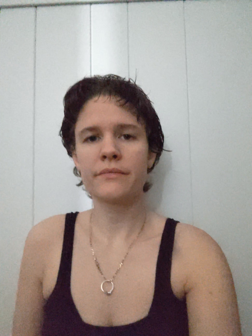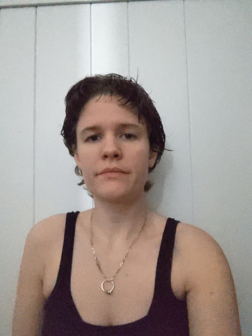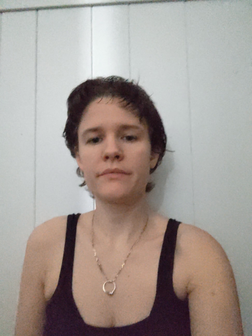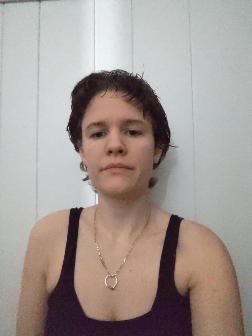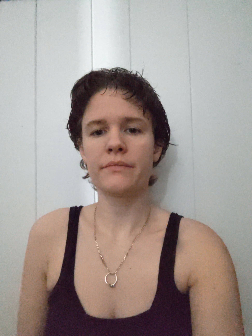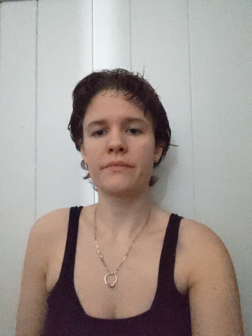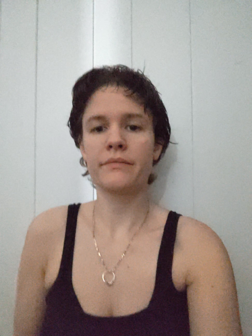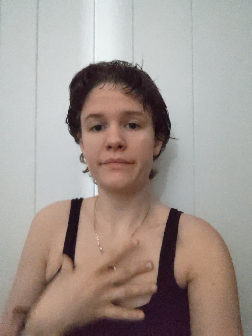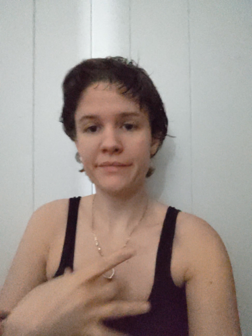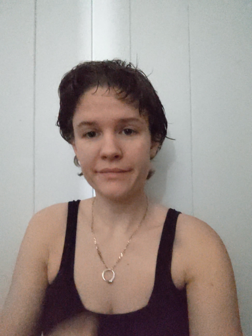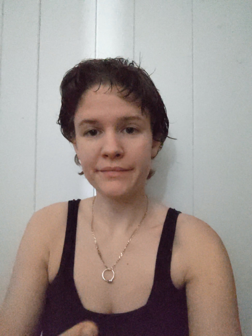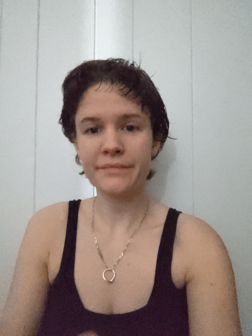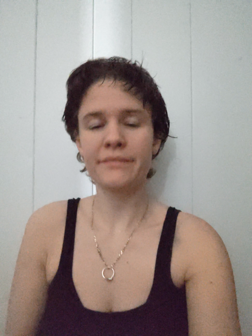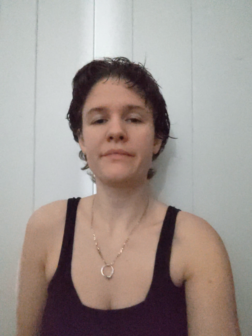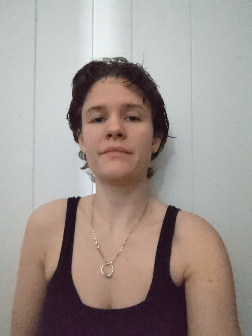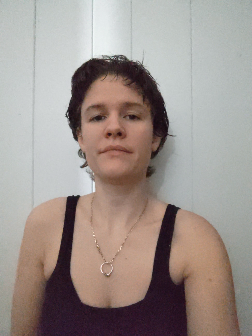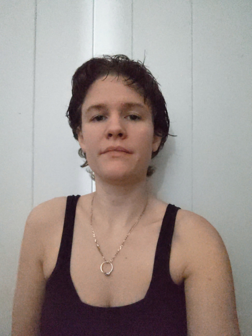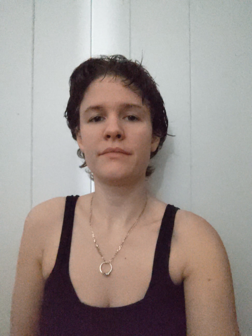like